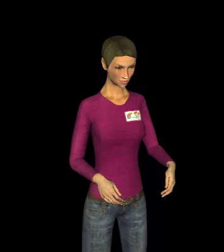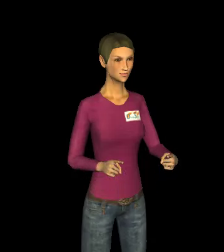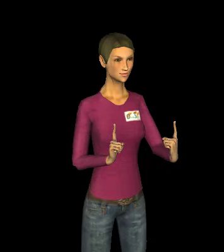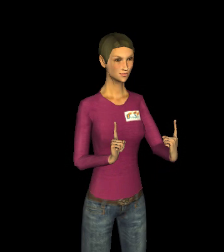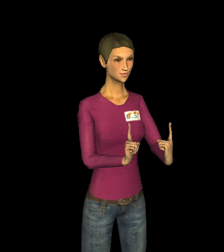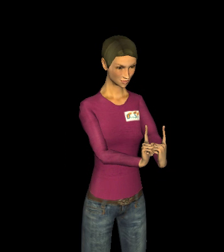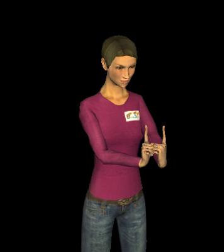يقابل